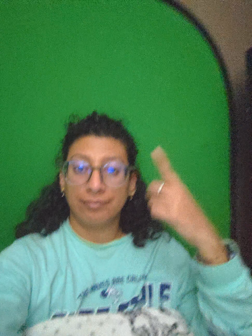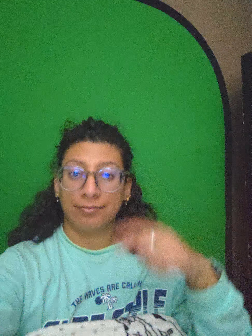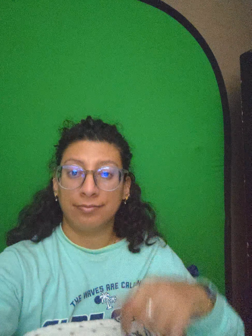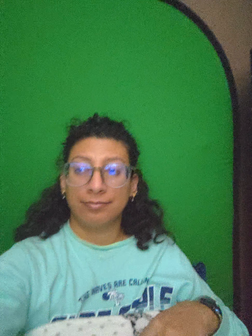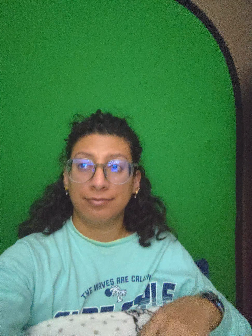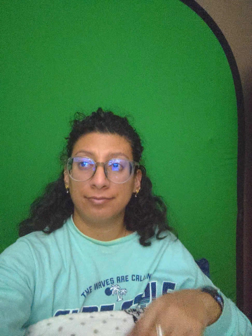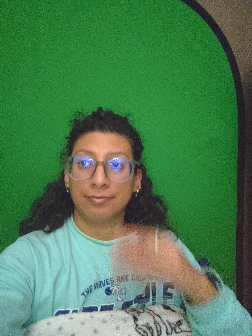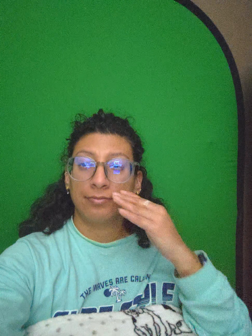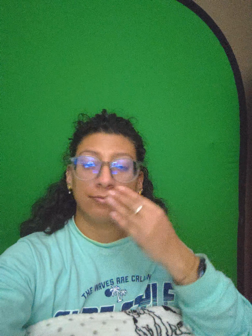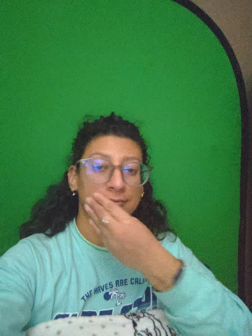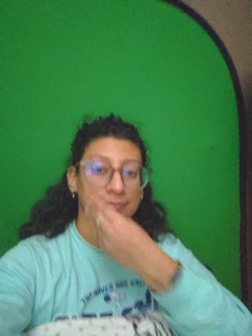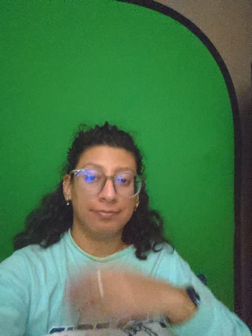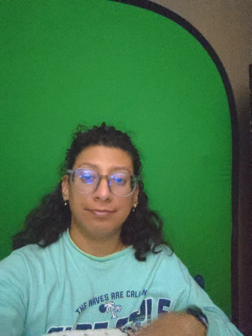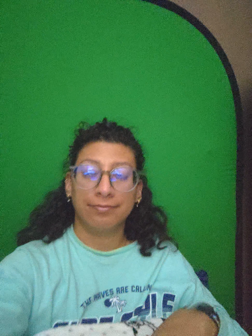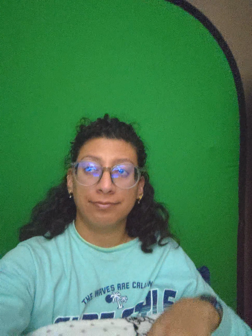napkin